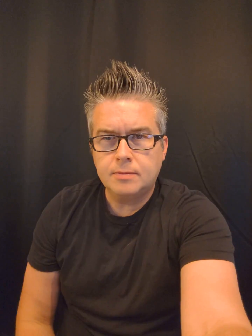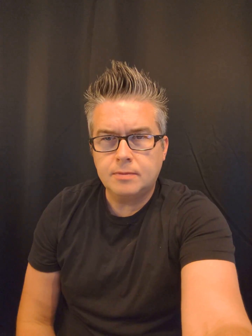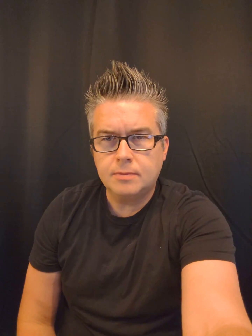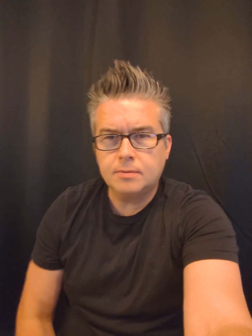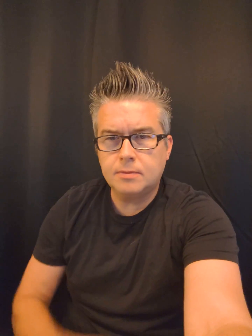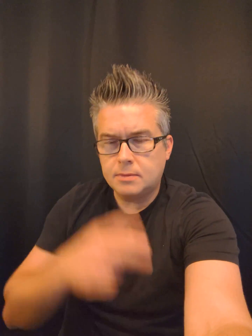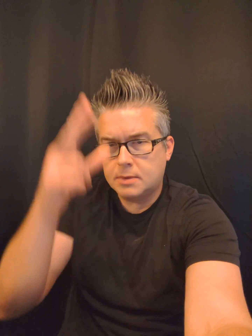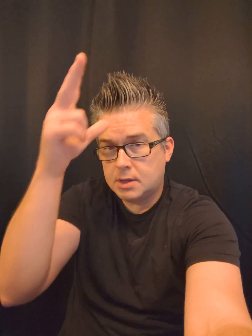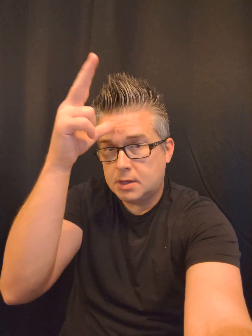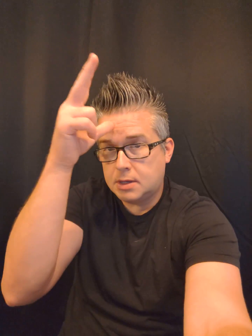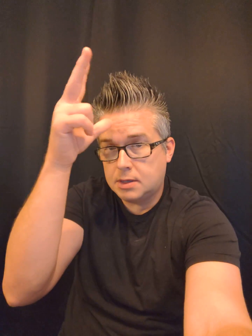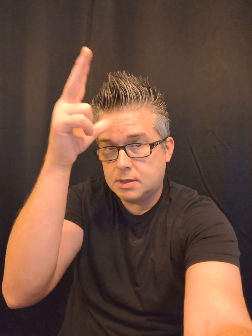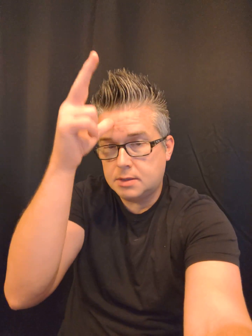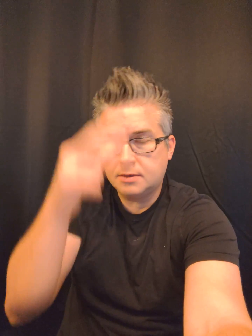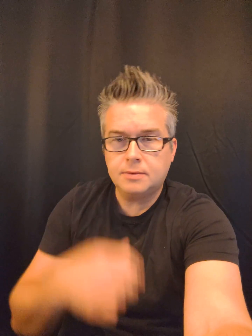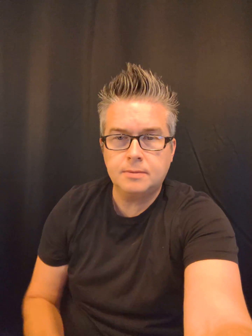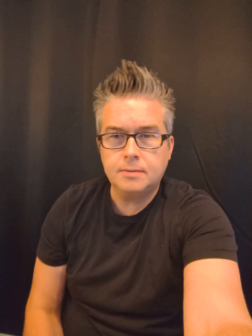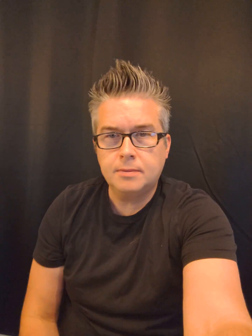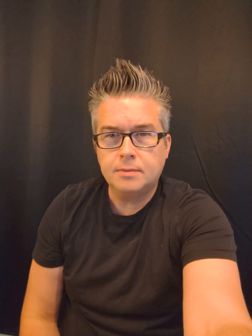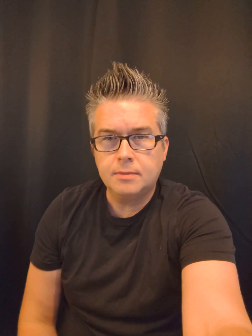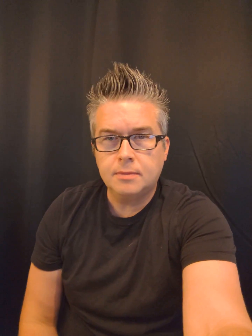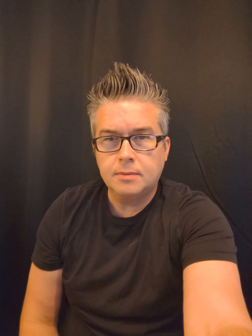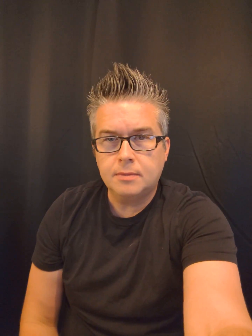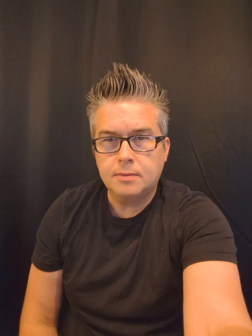rooster